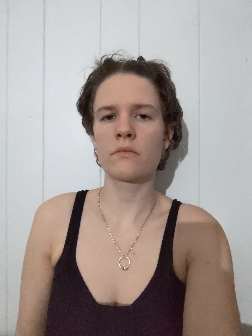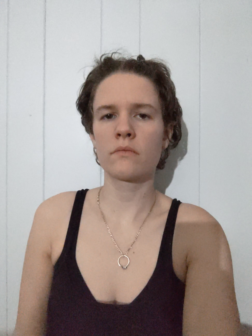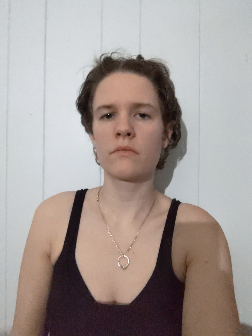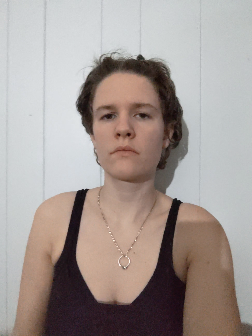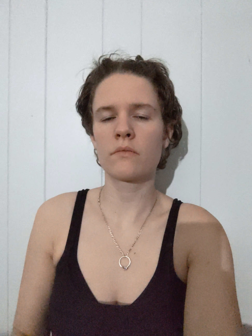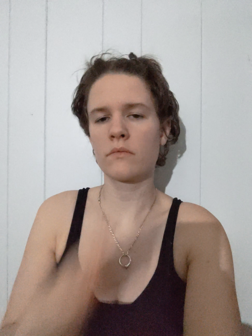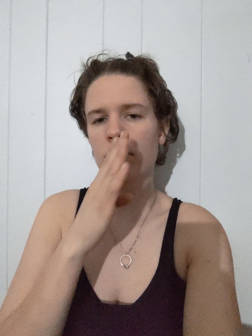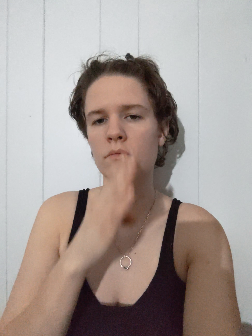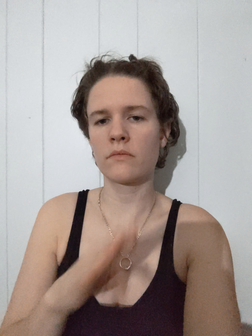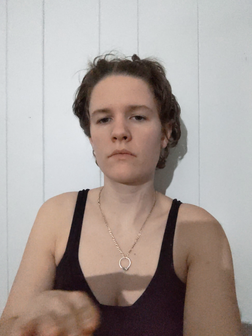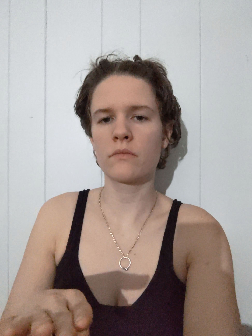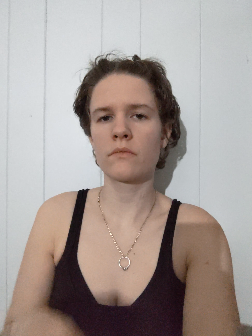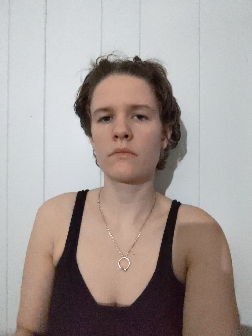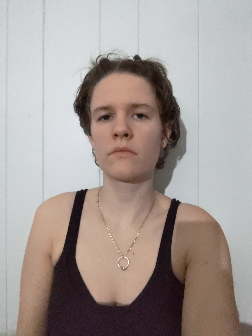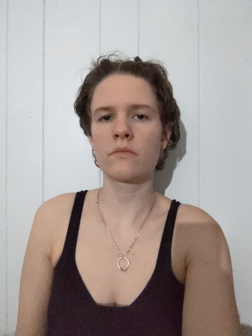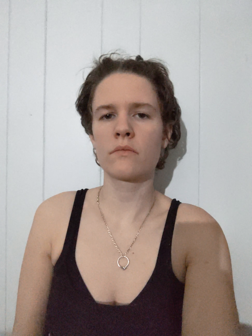quiet